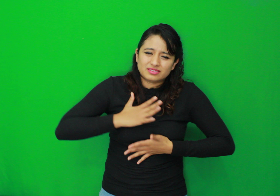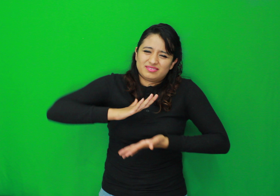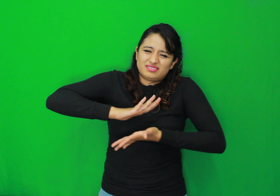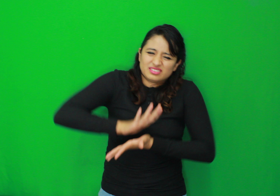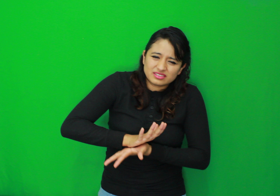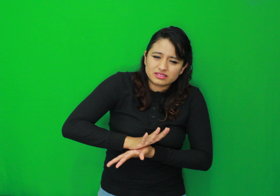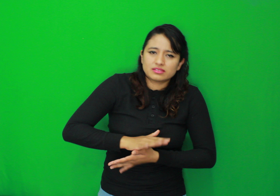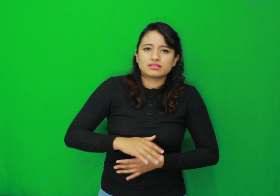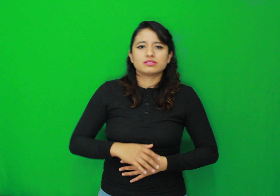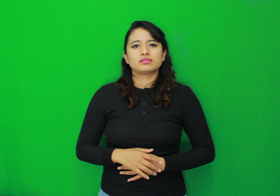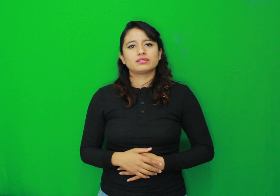presionar